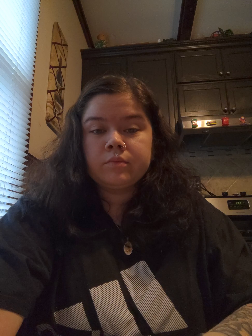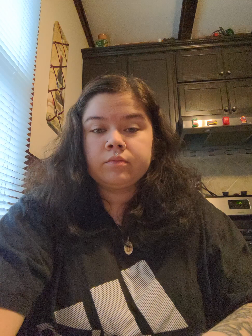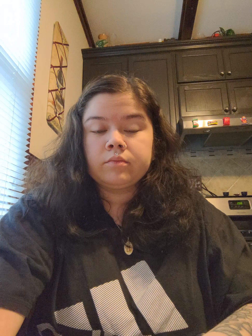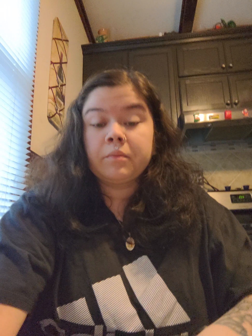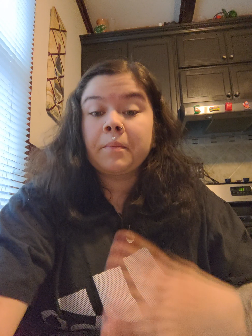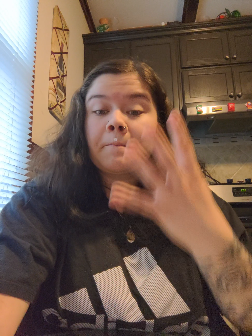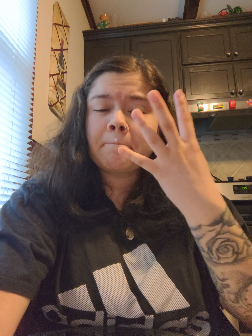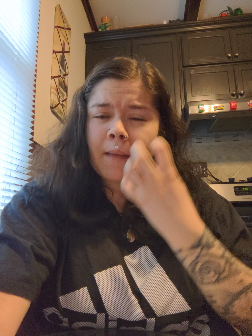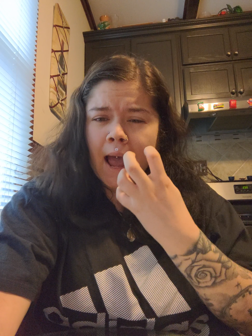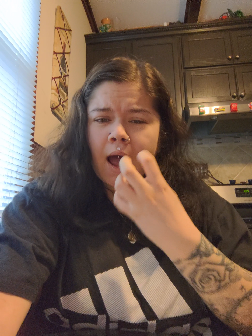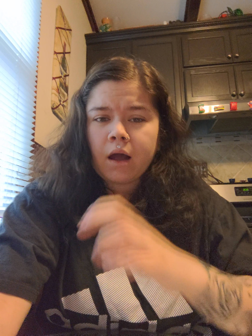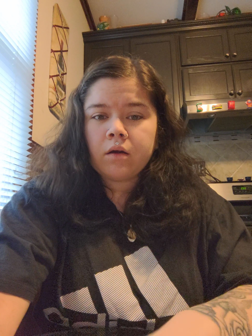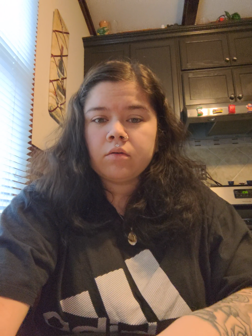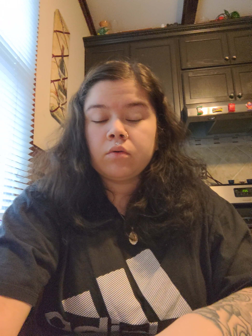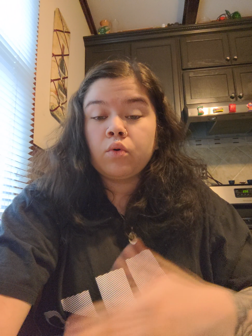mad